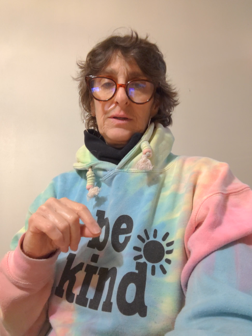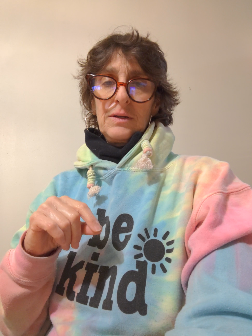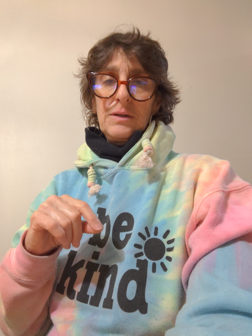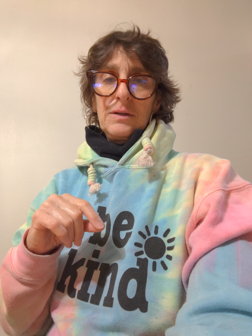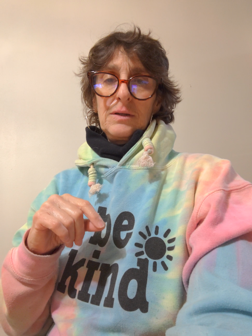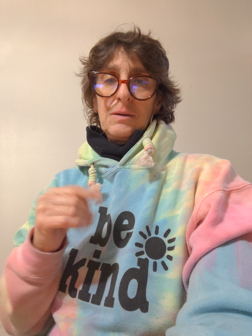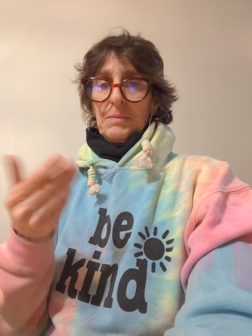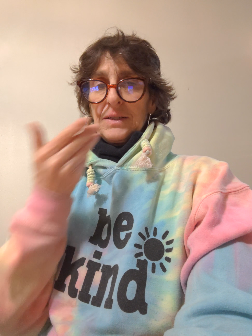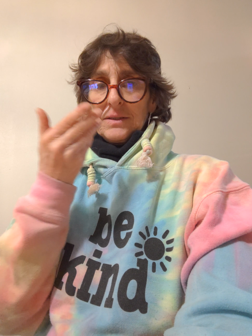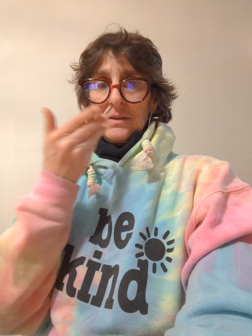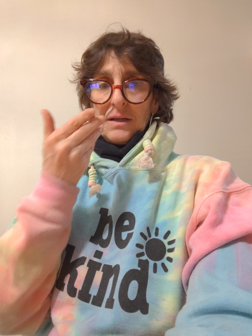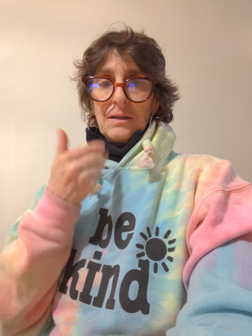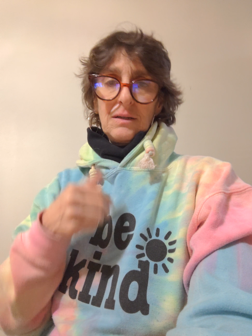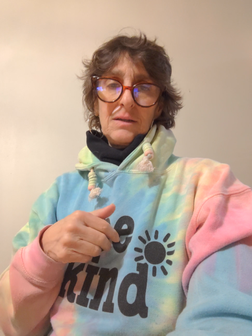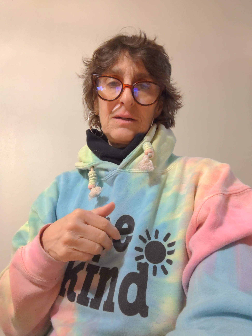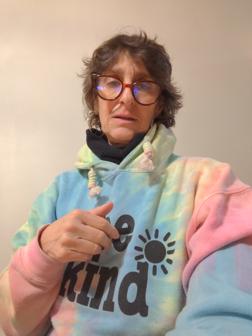pizza